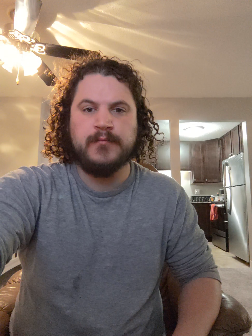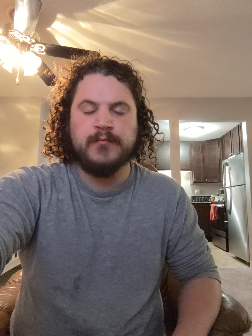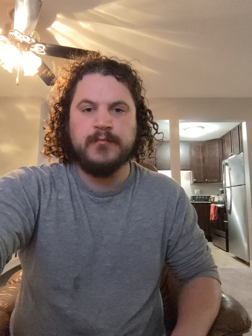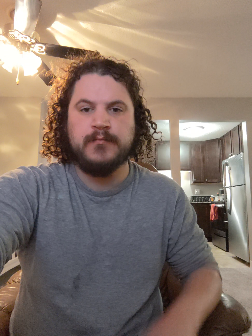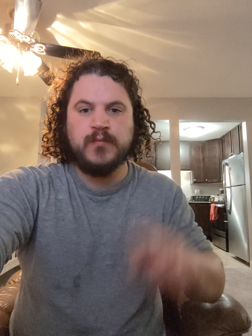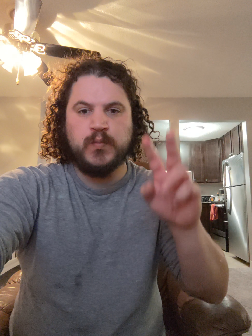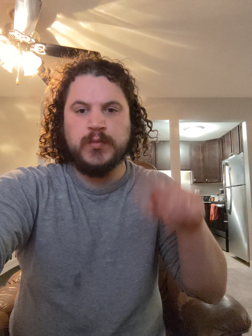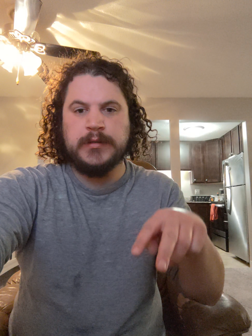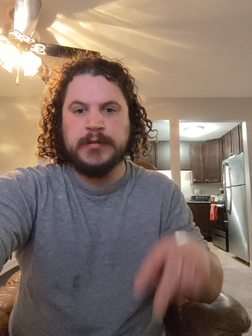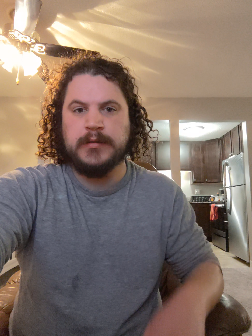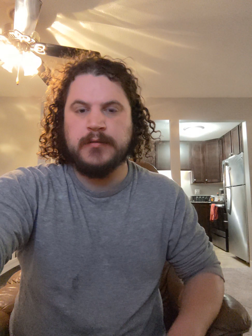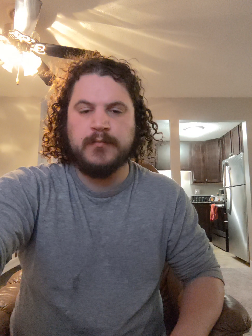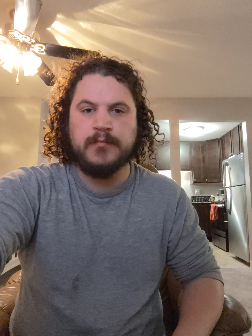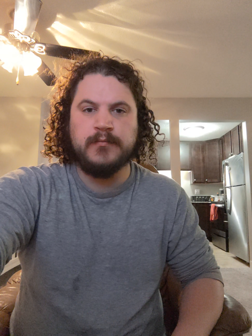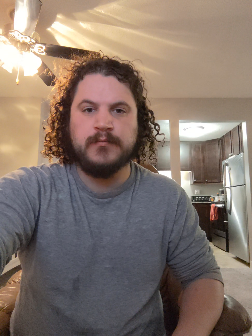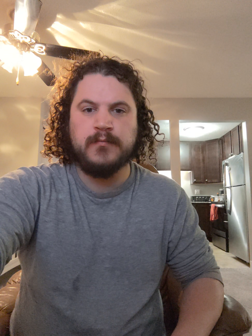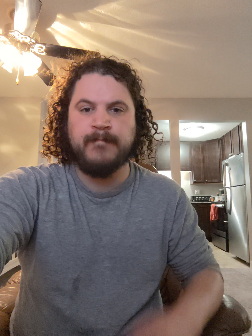read